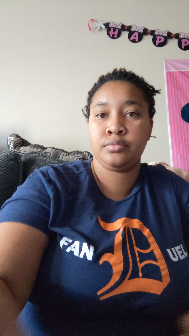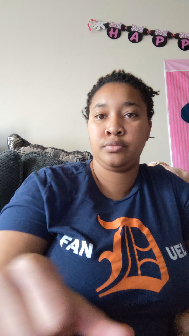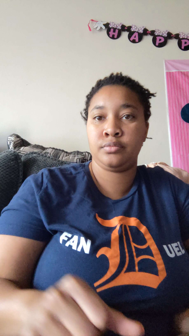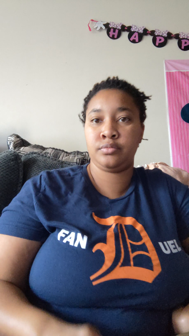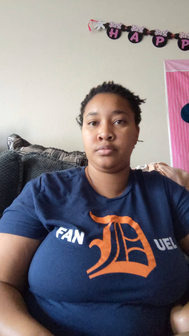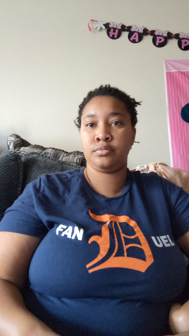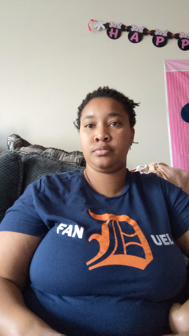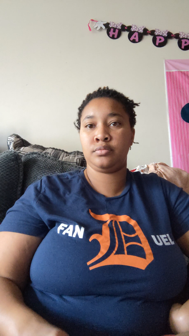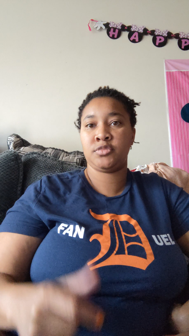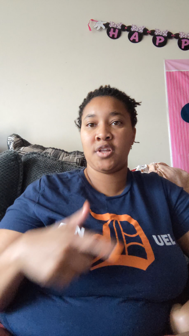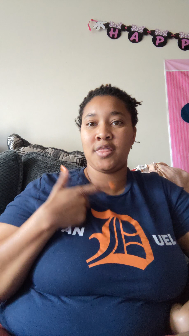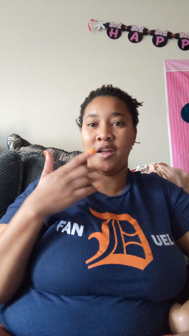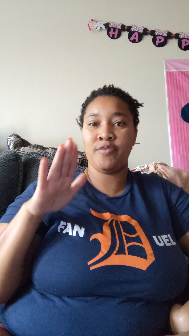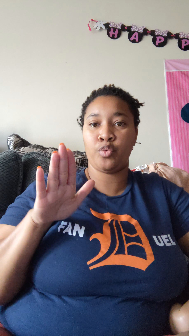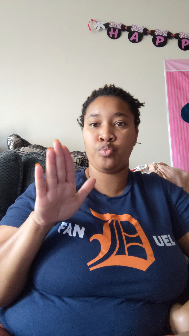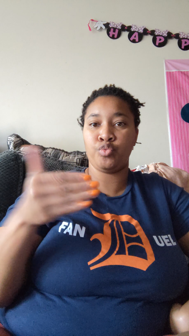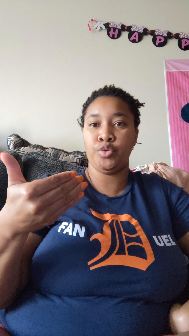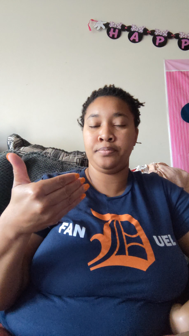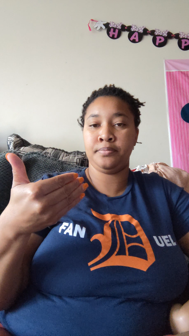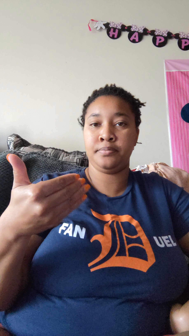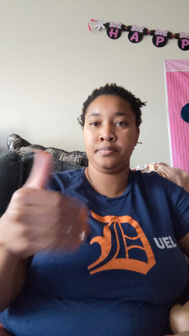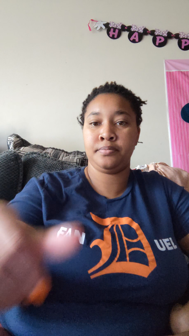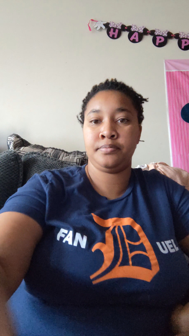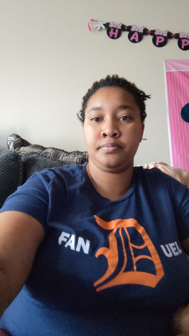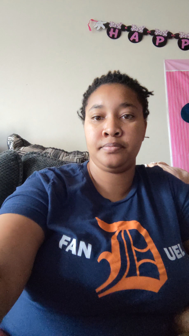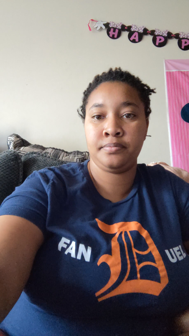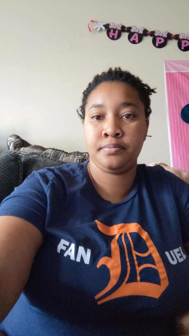living room